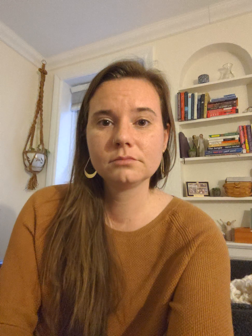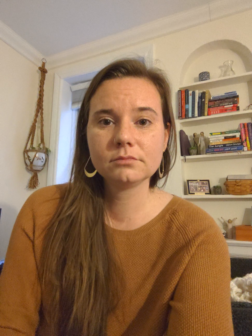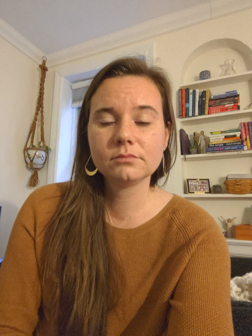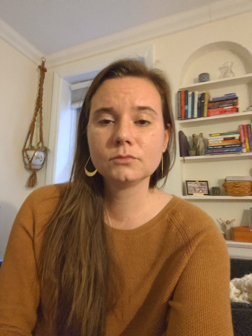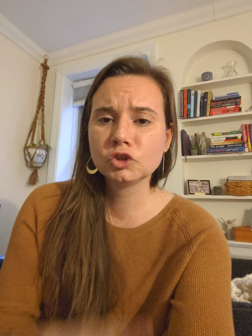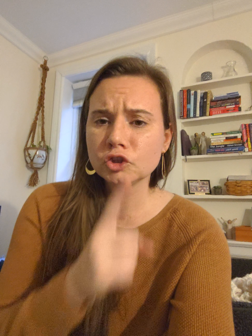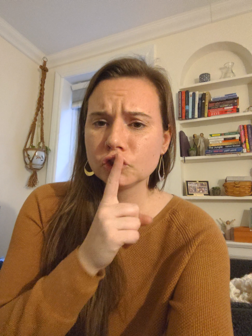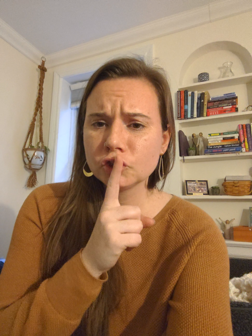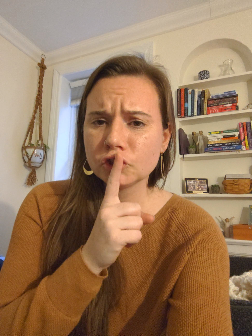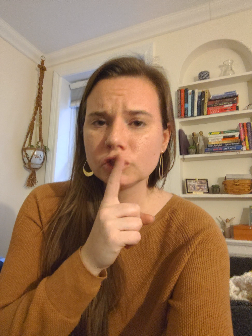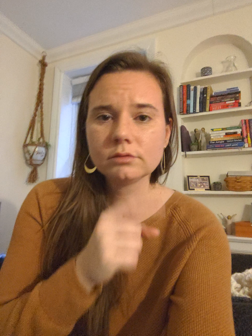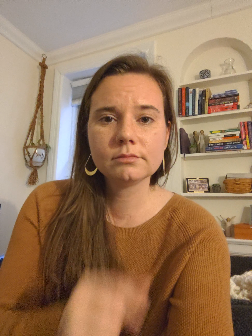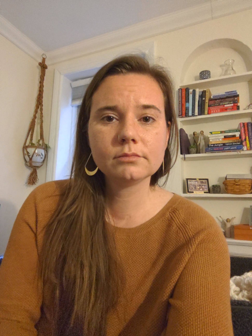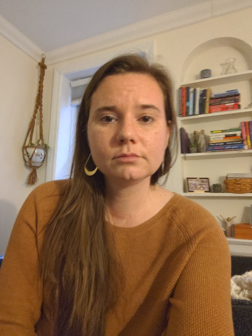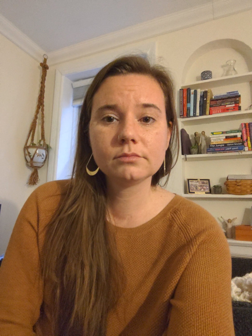shhh